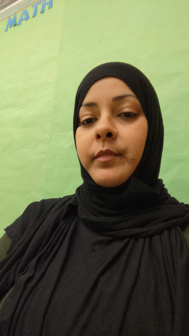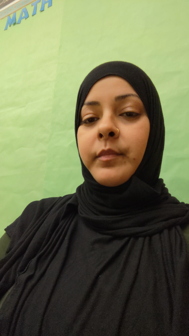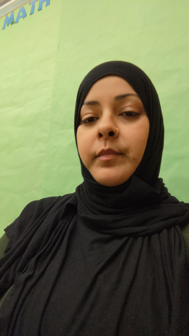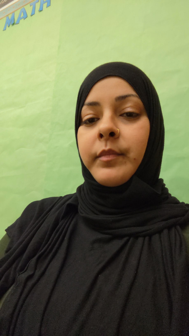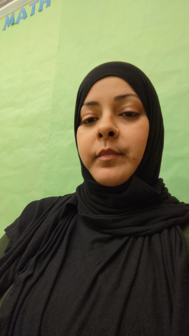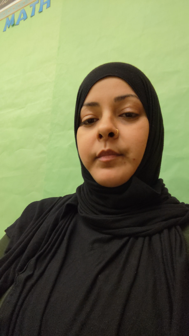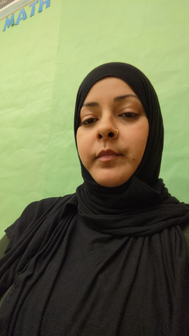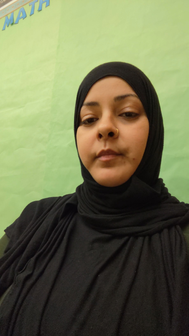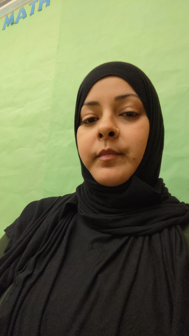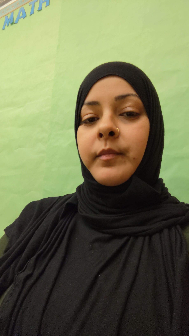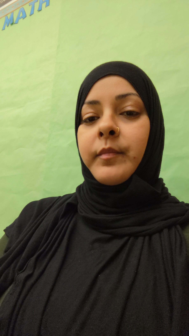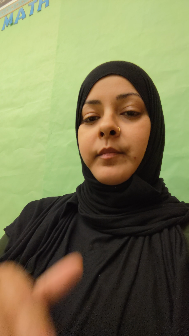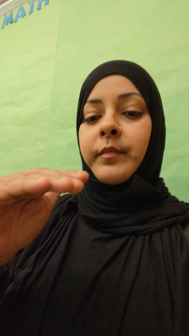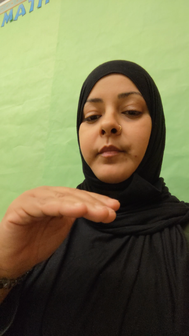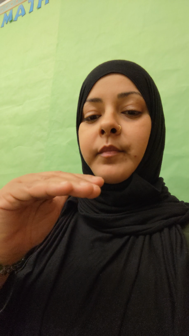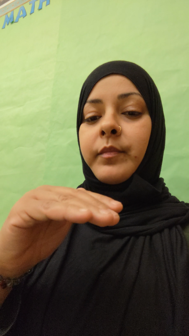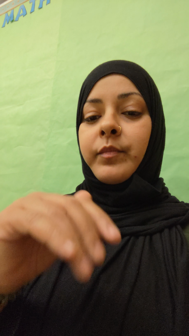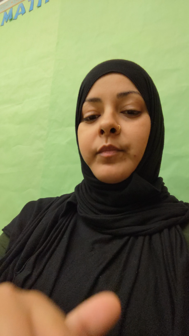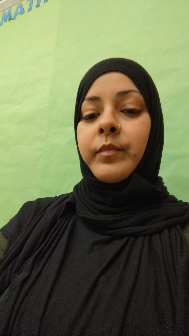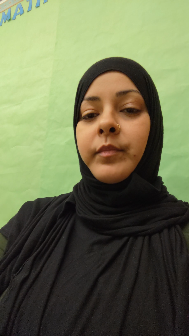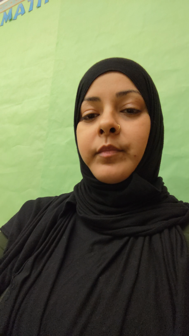doctor